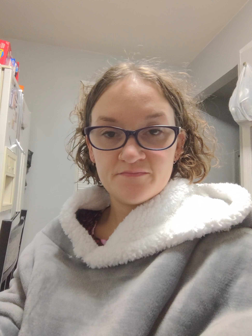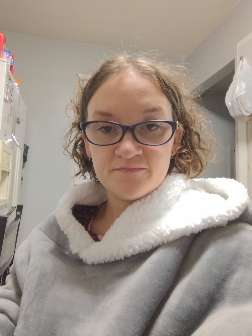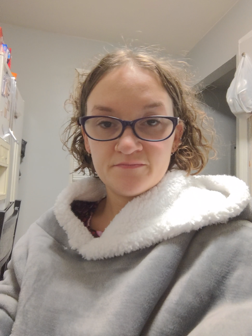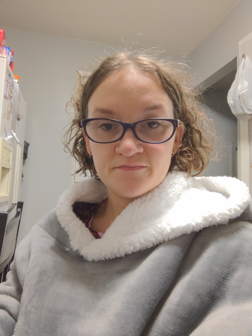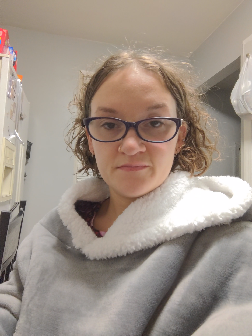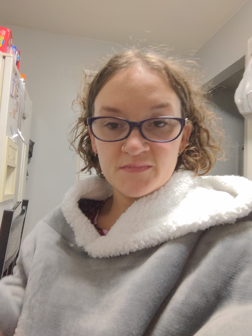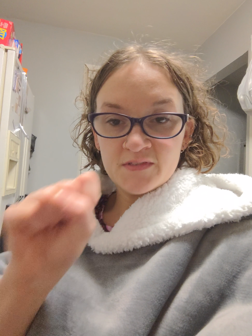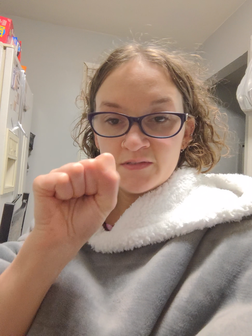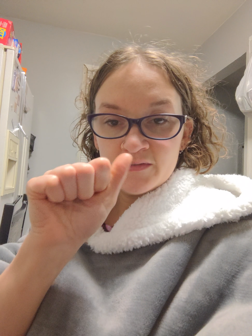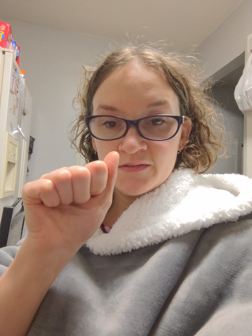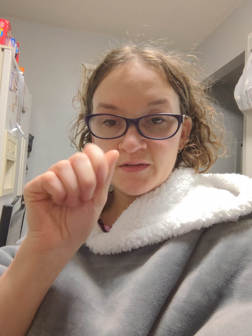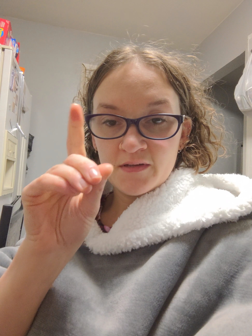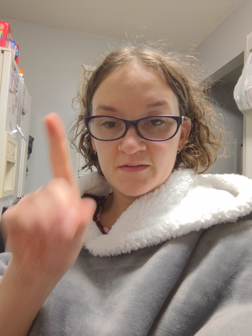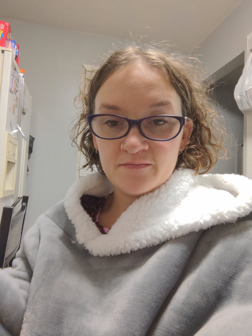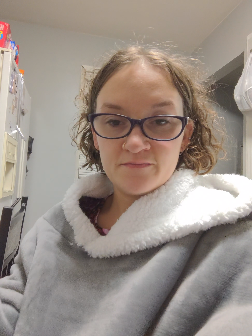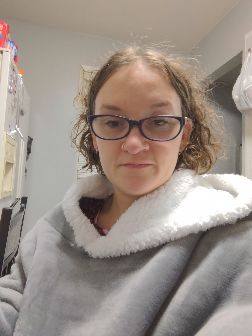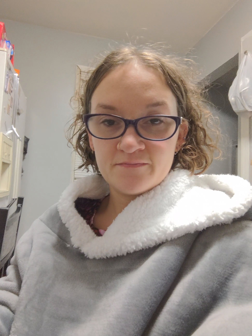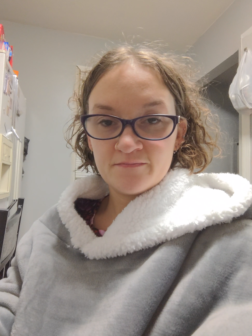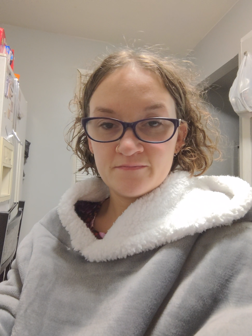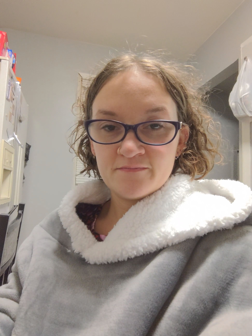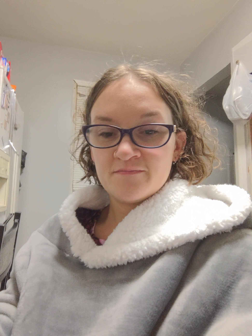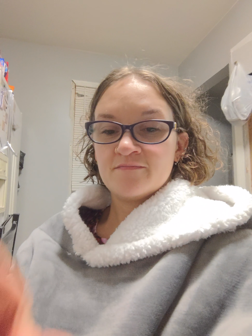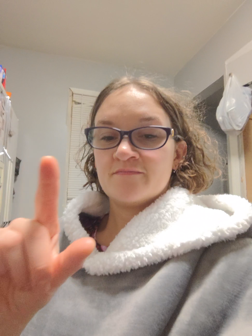sad